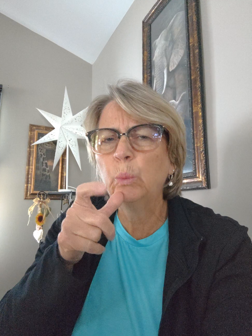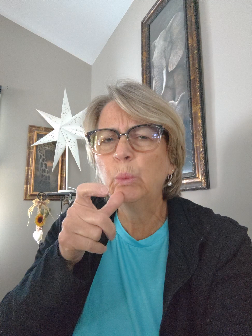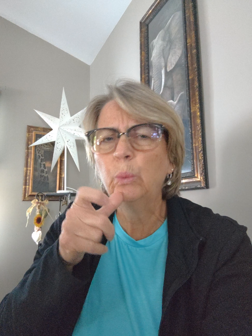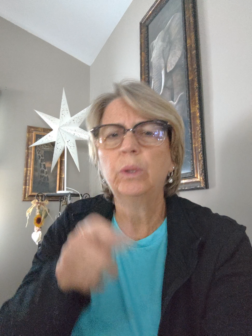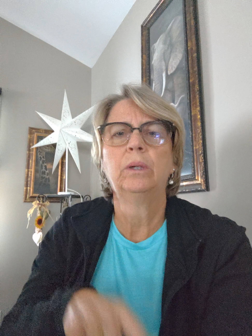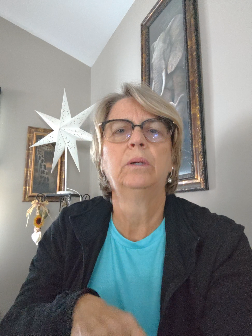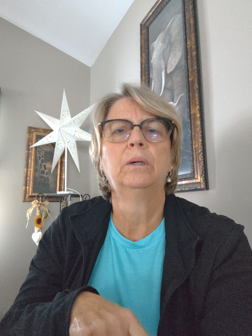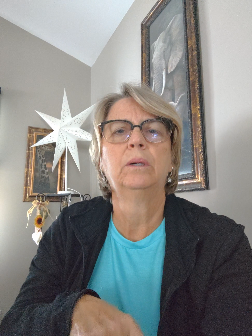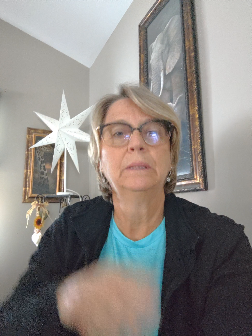who